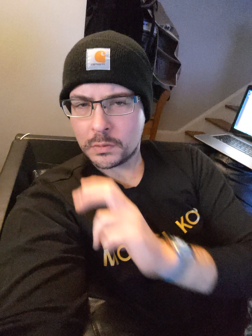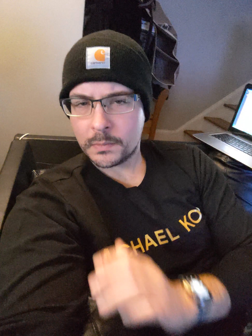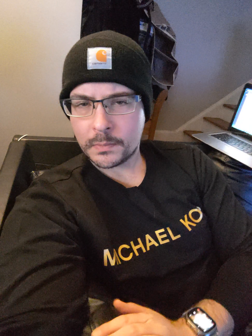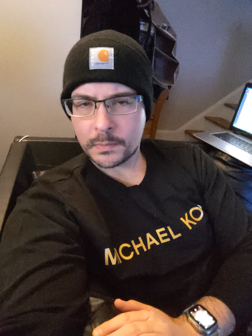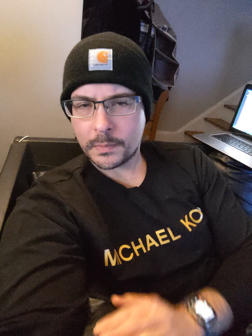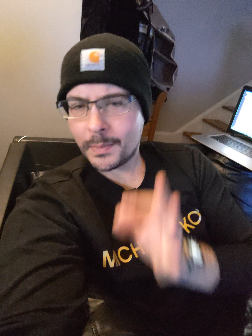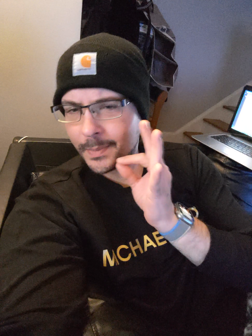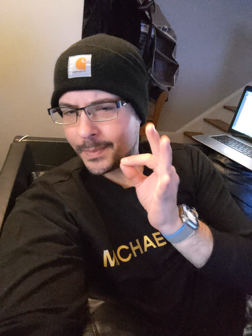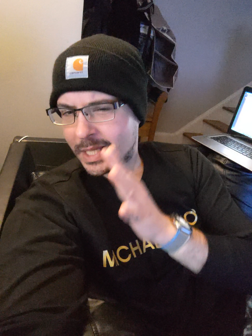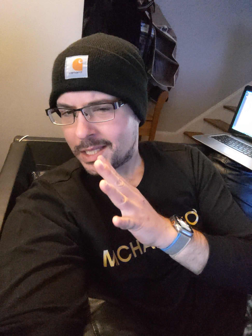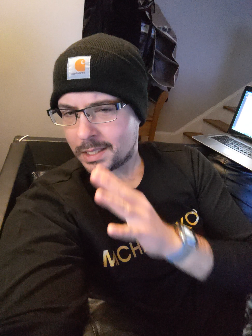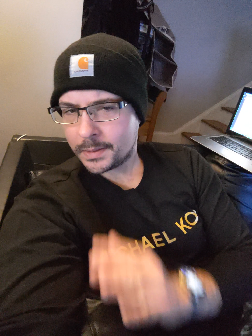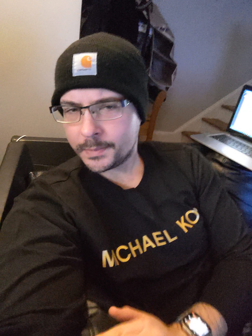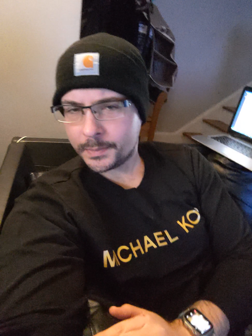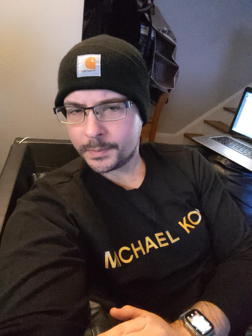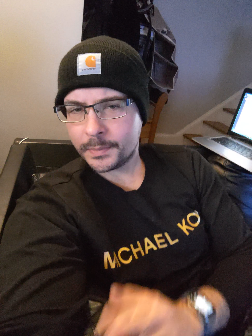bee